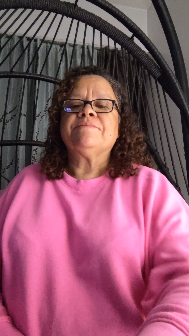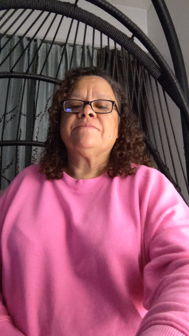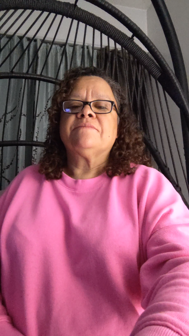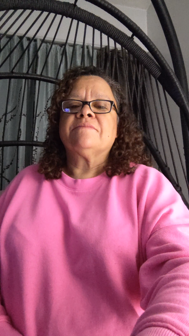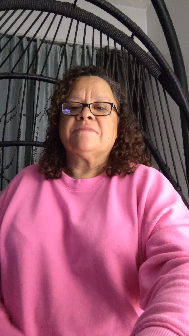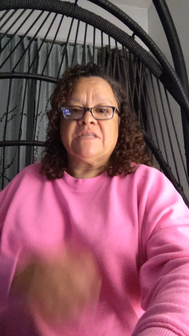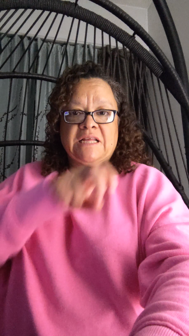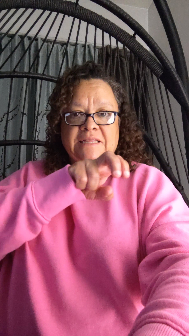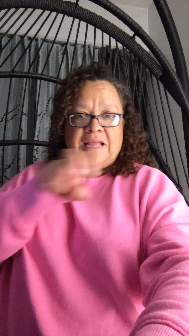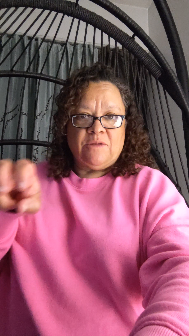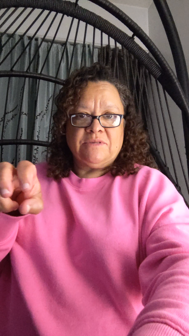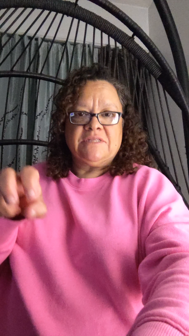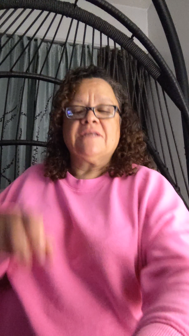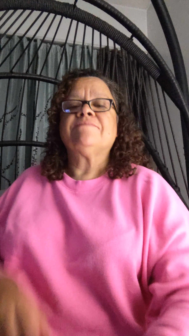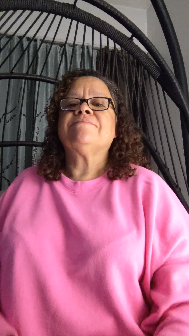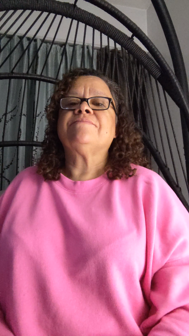couch